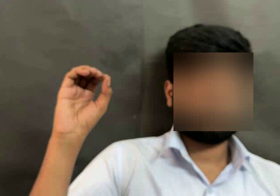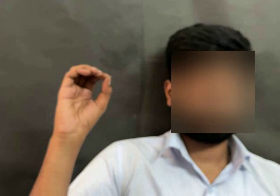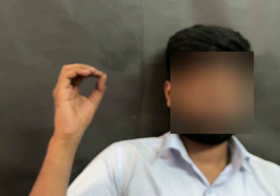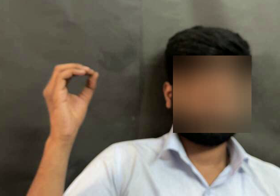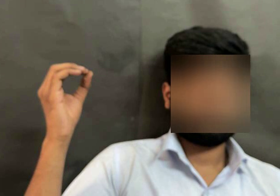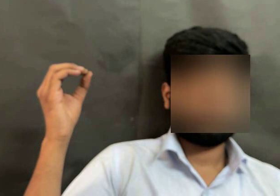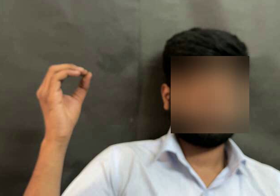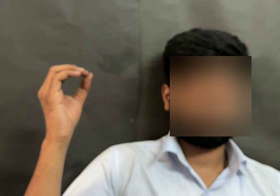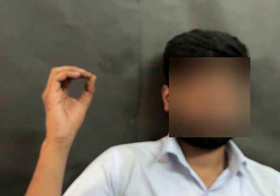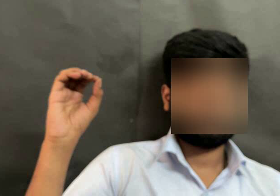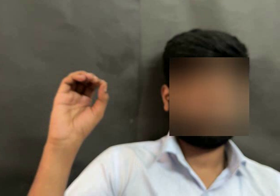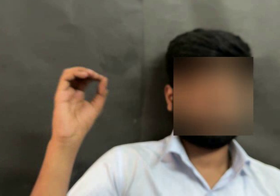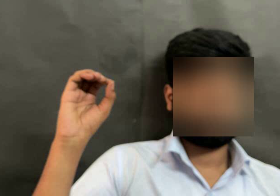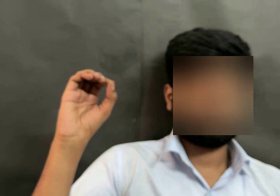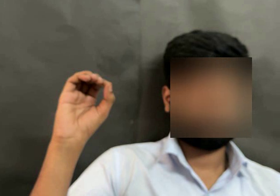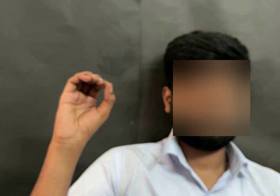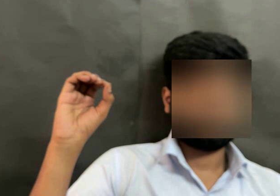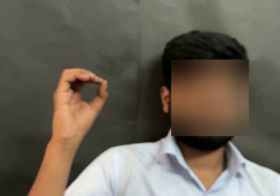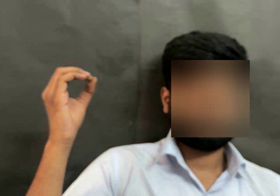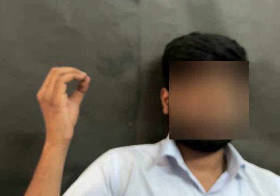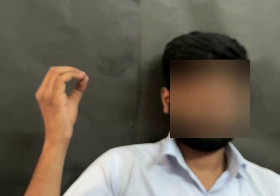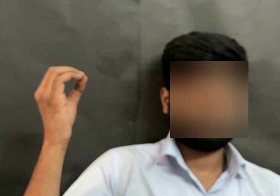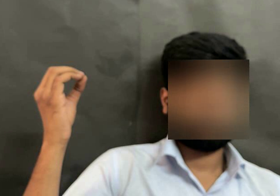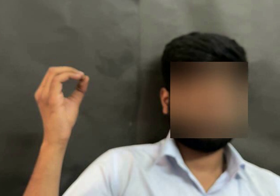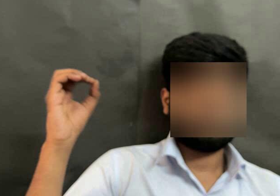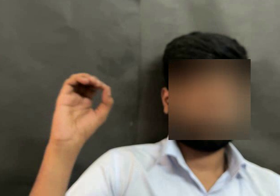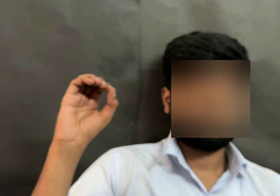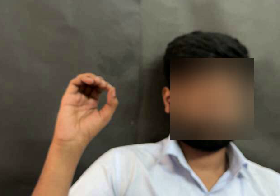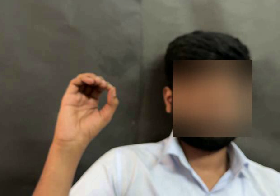O